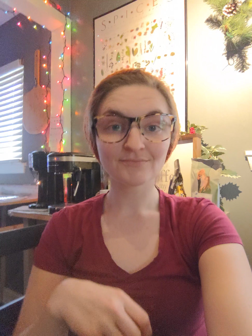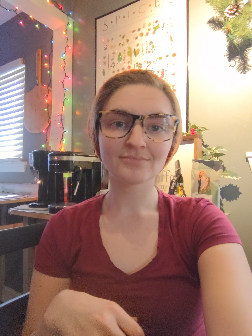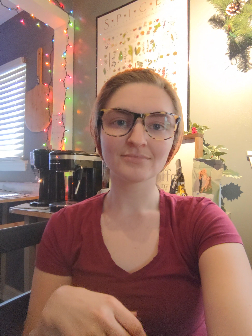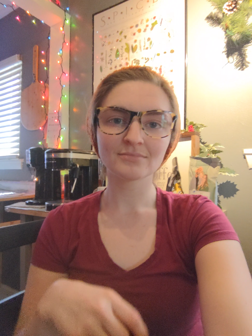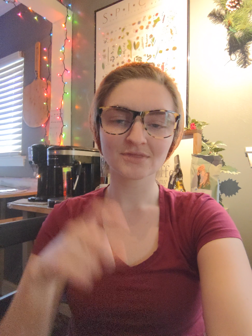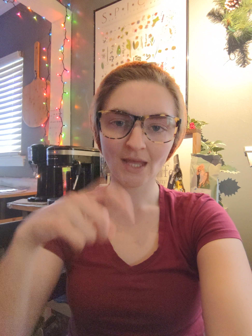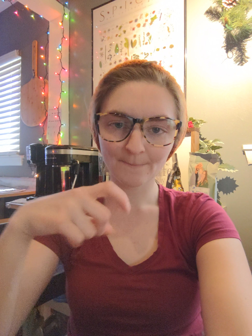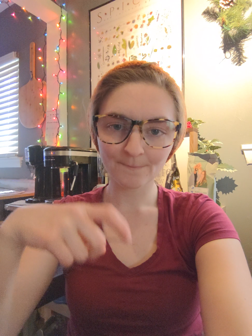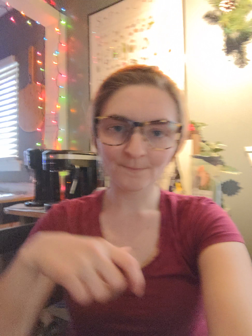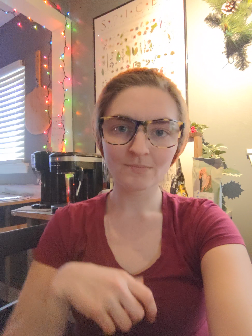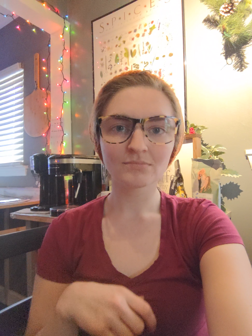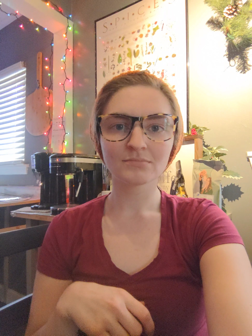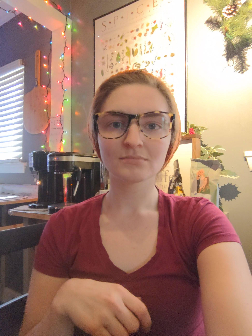time